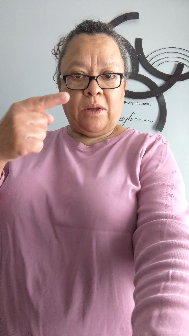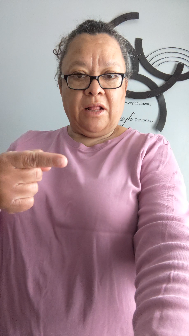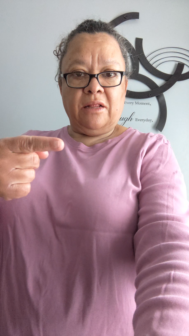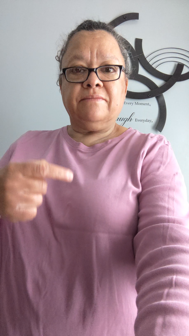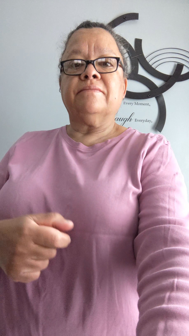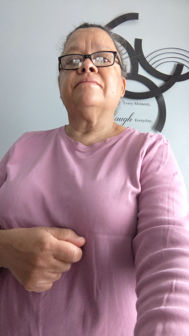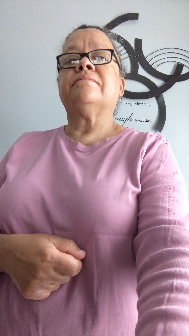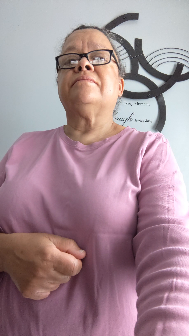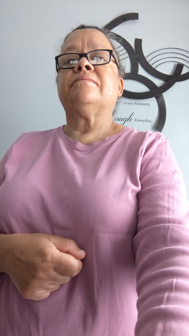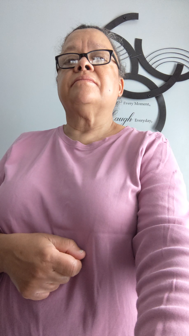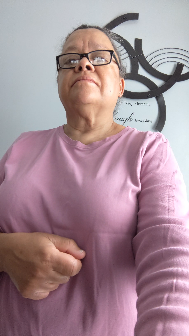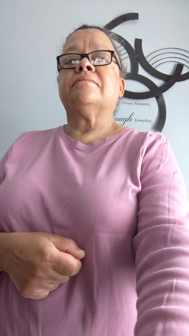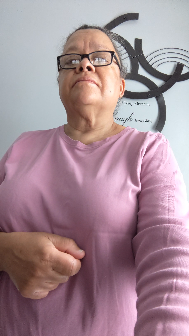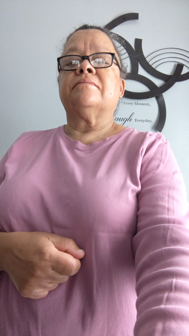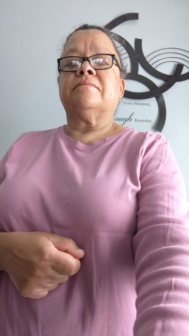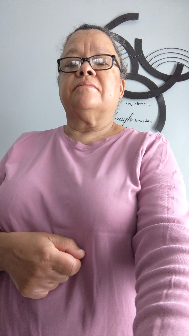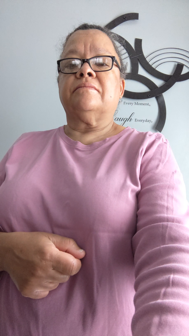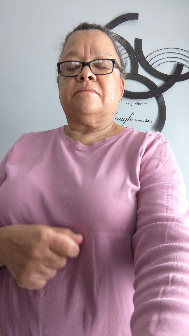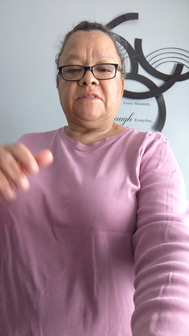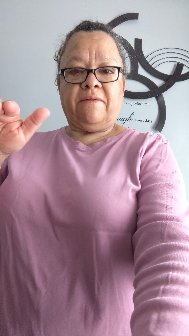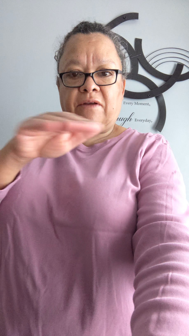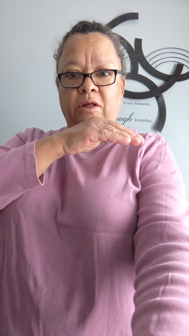full